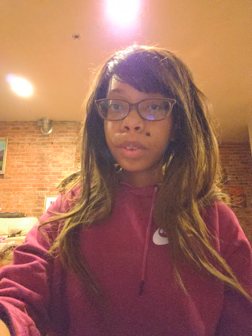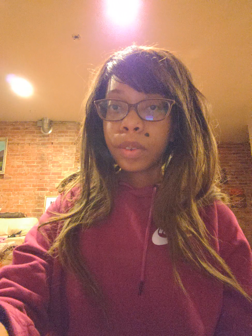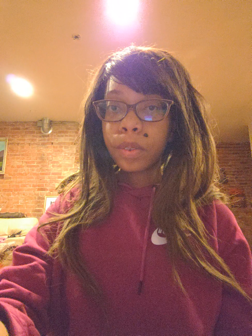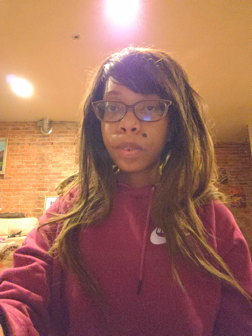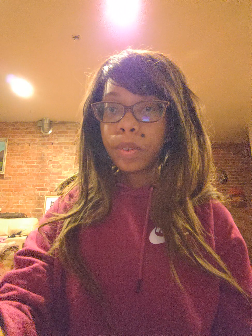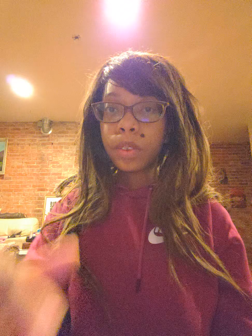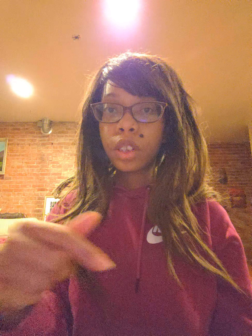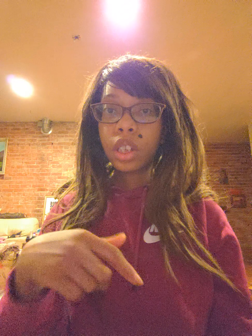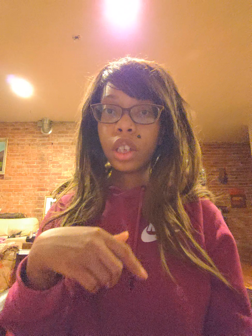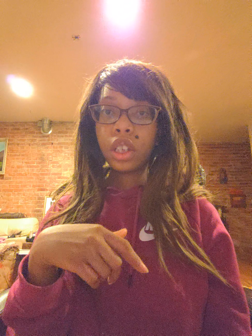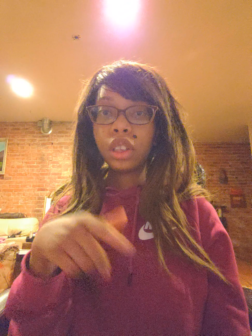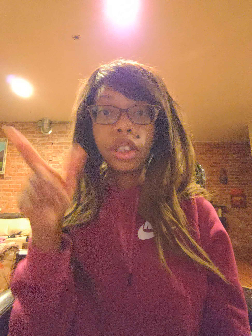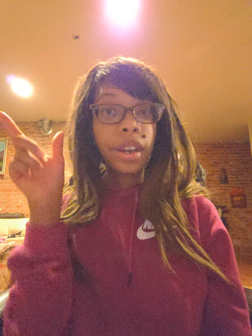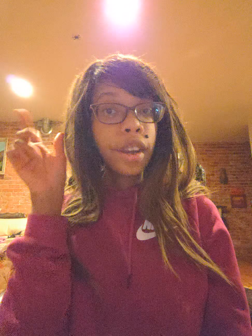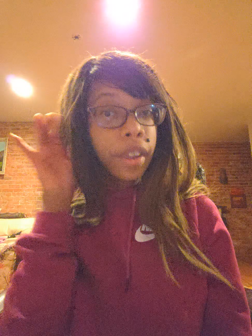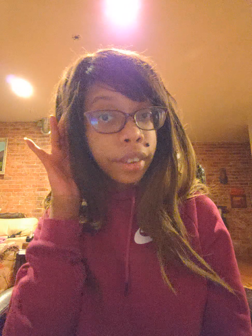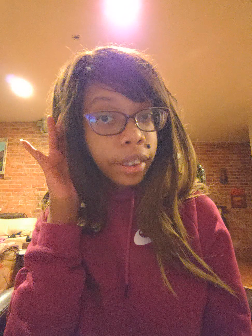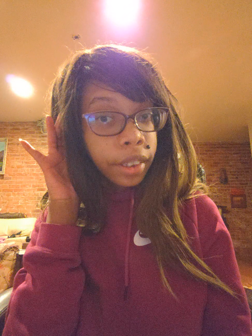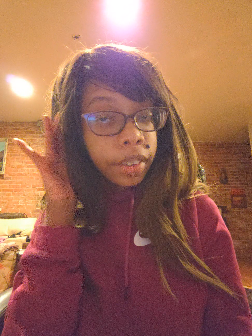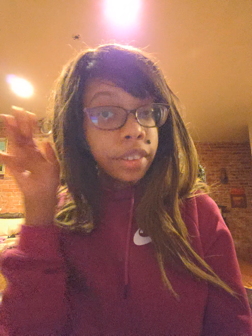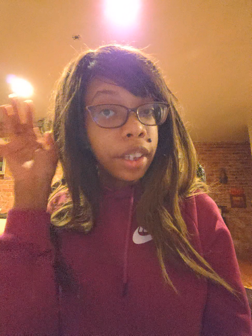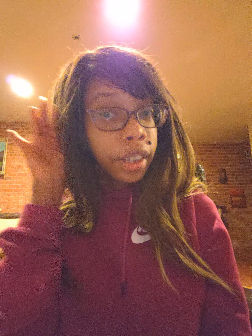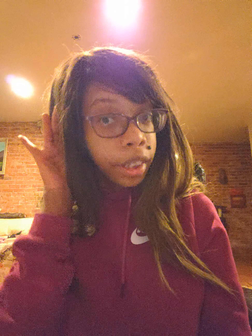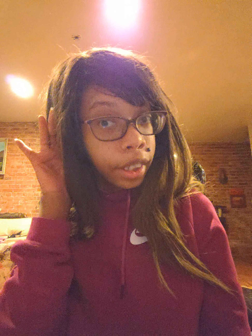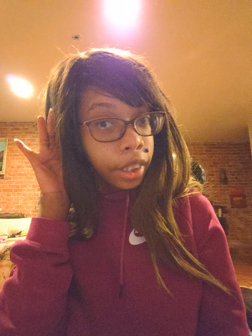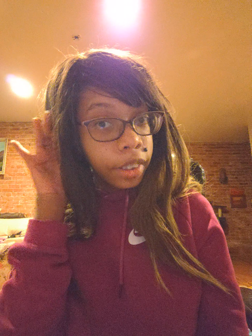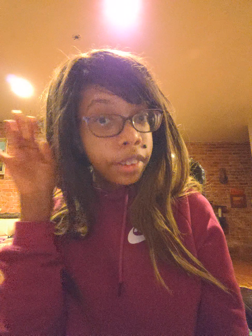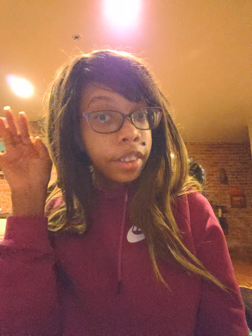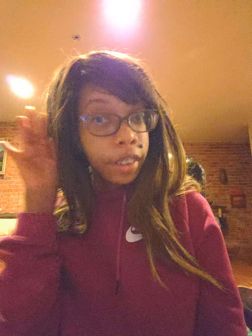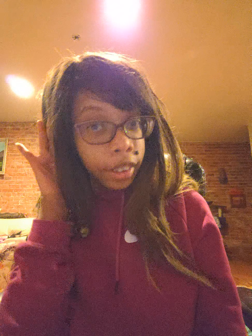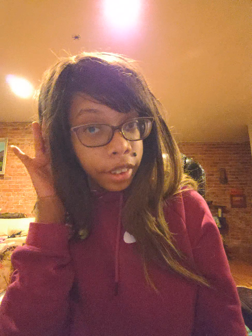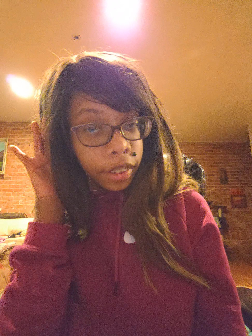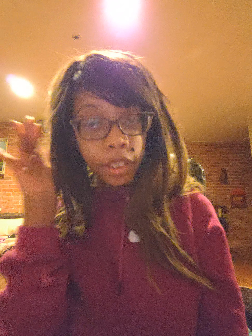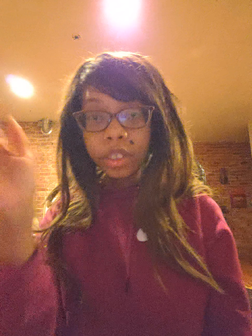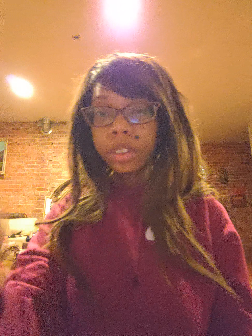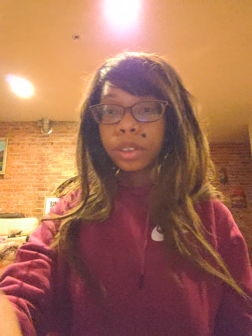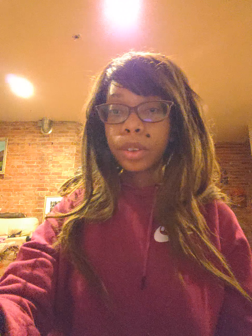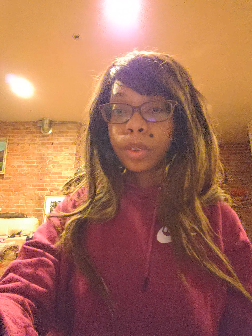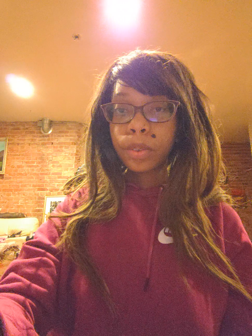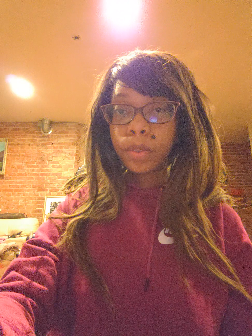listen